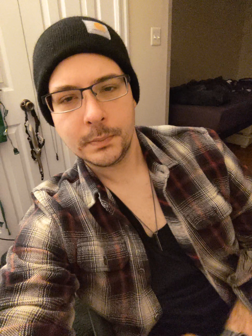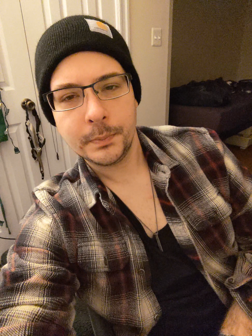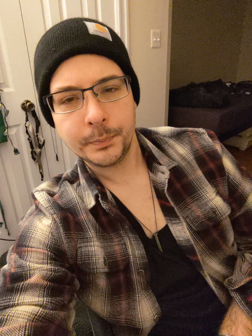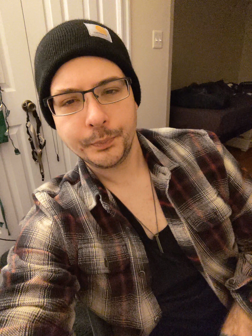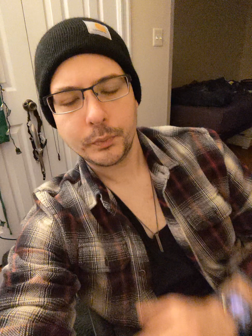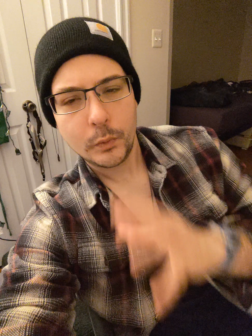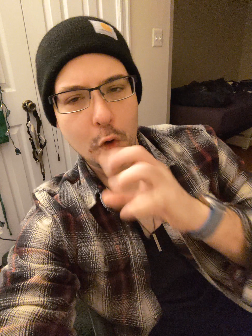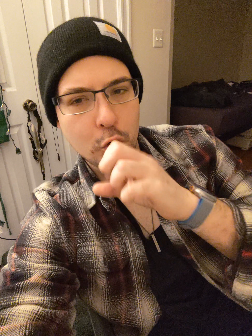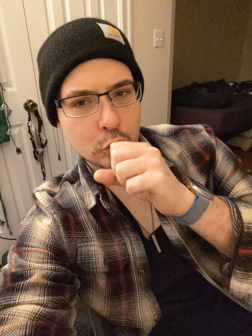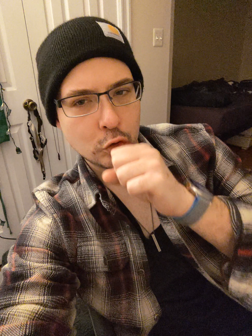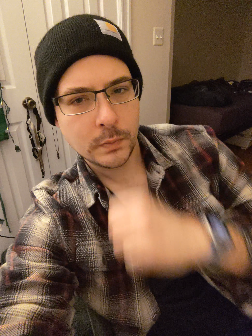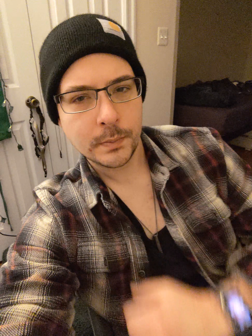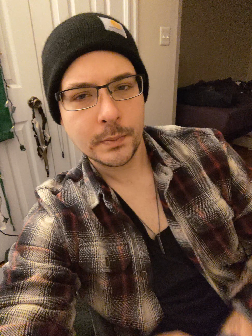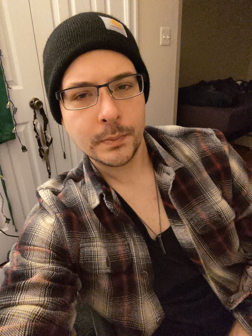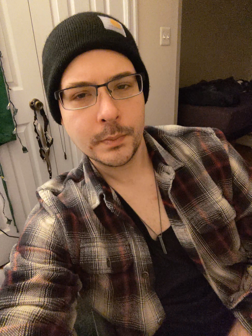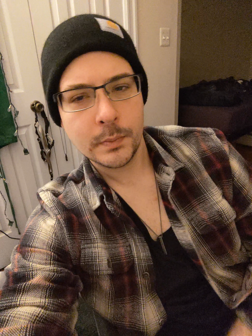orange